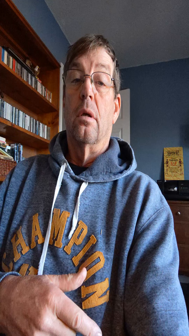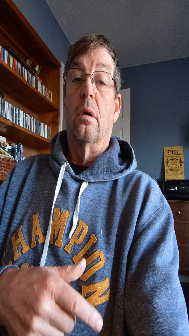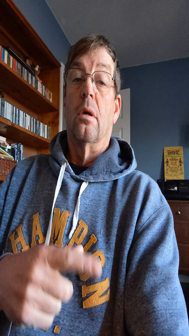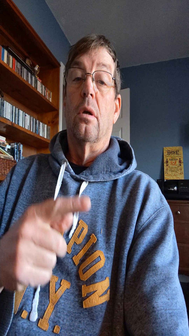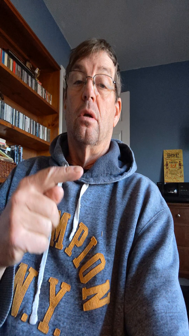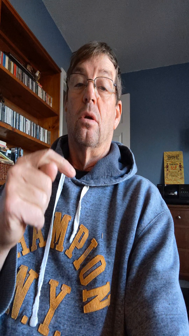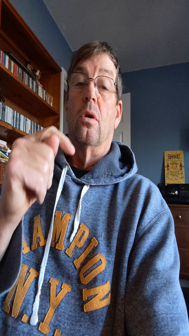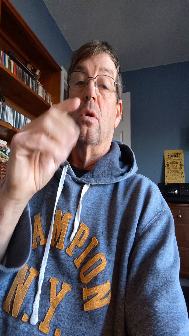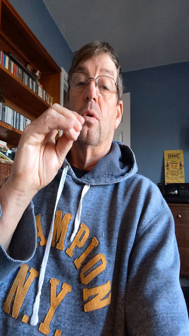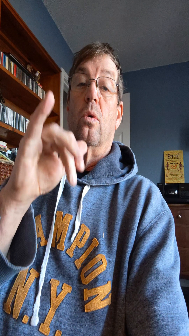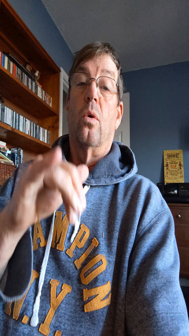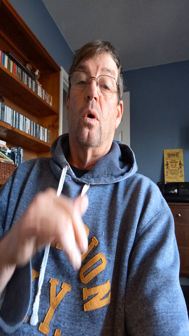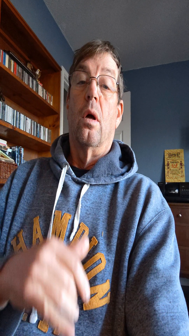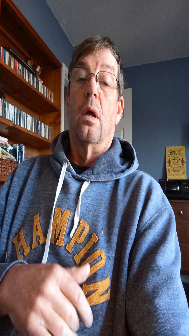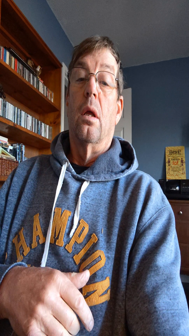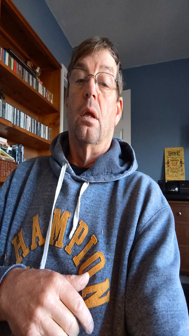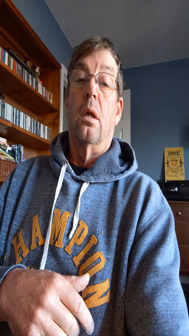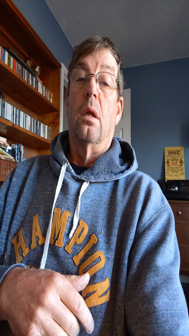toy